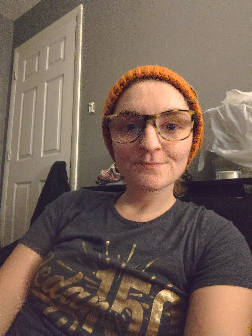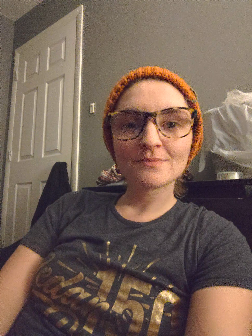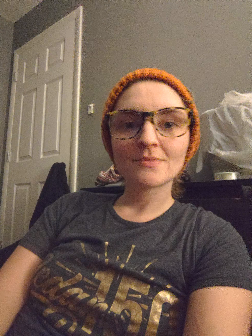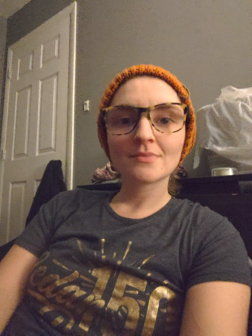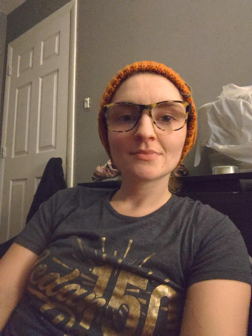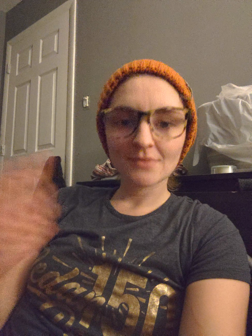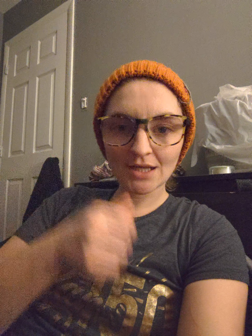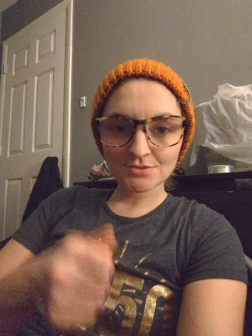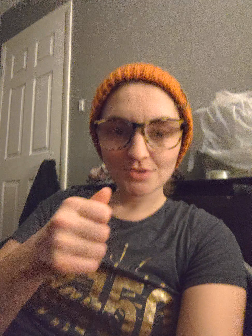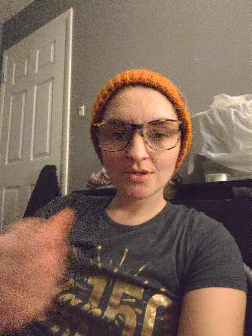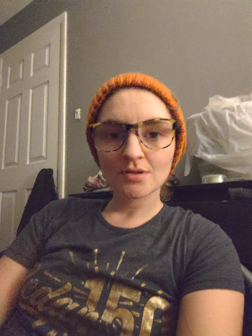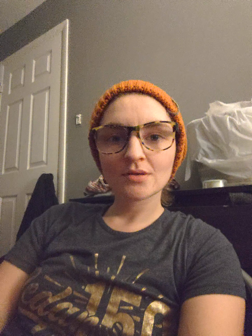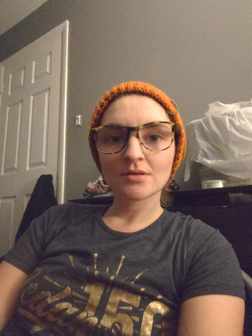hide